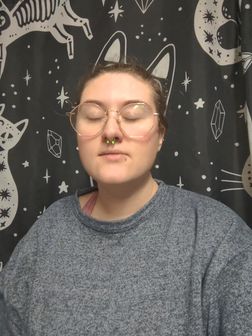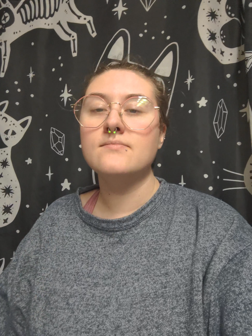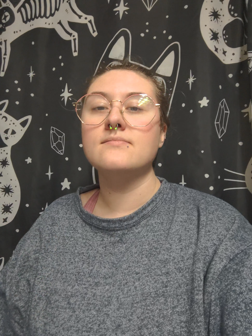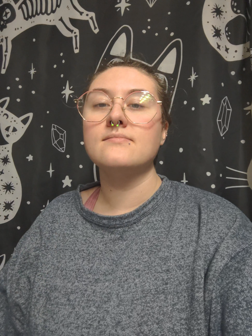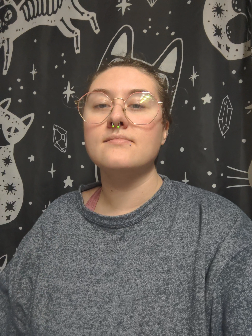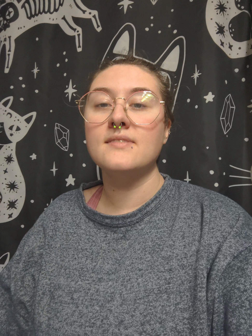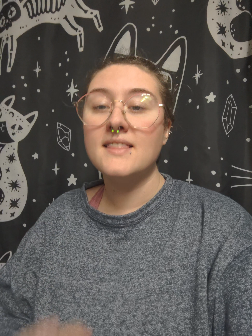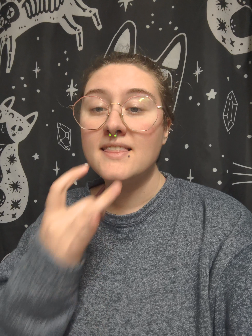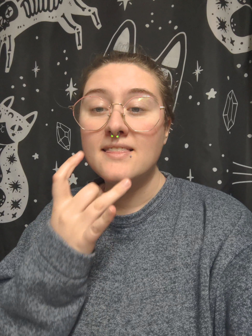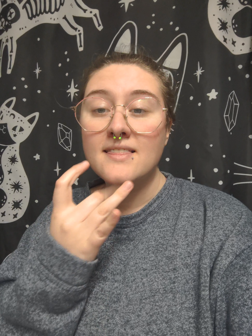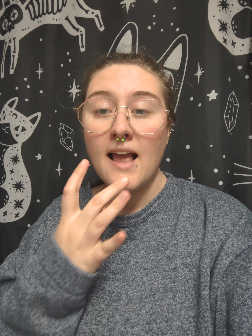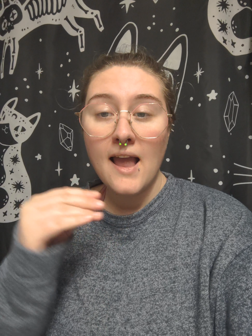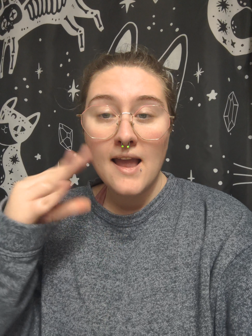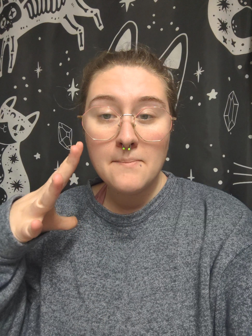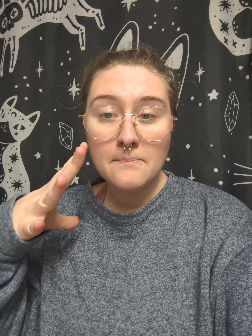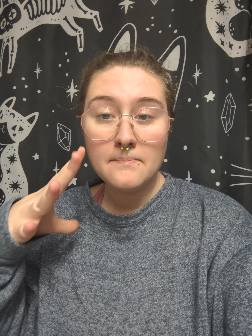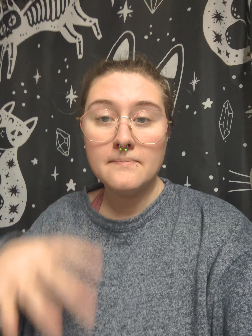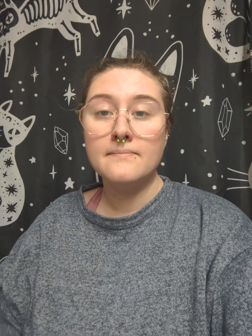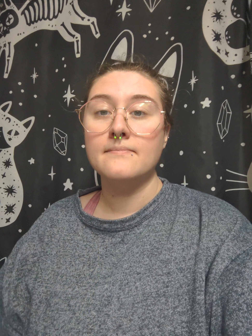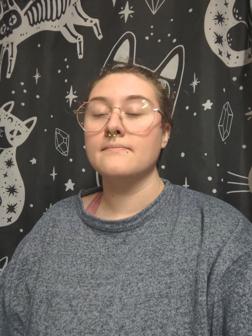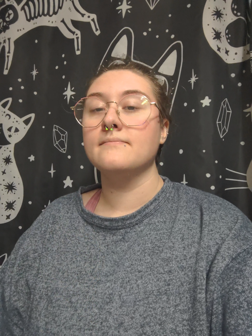lamp